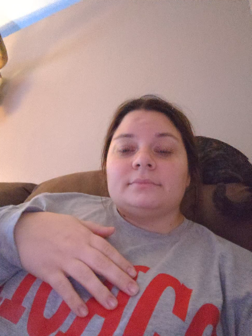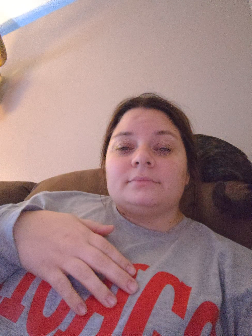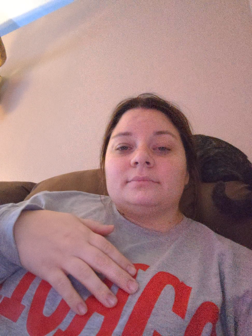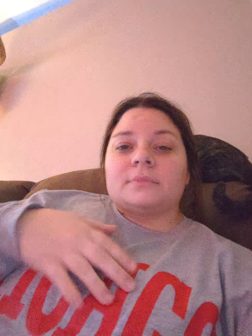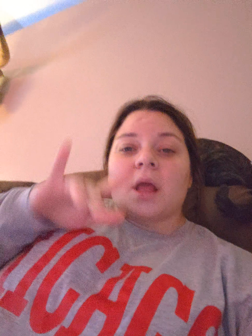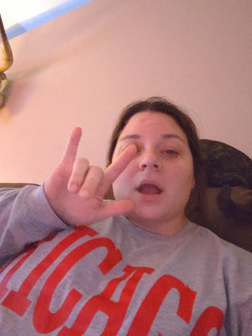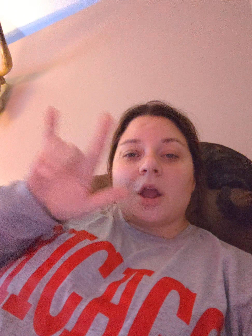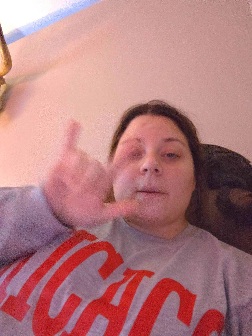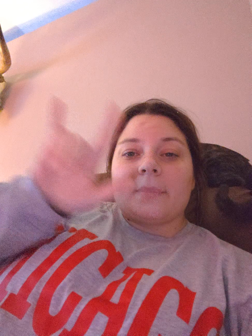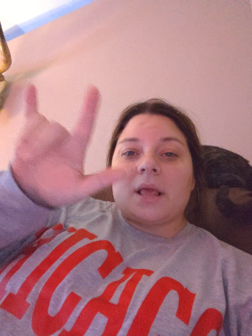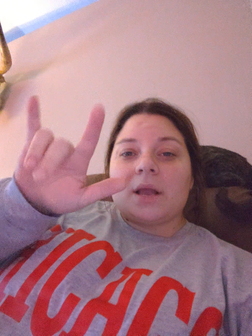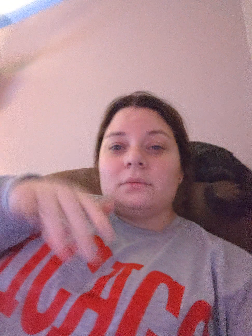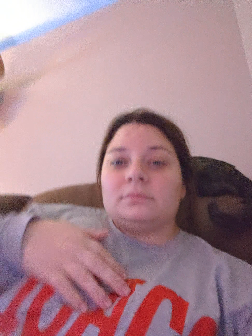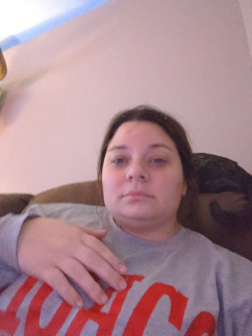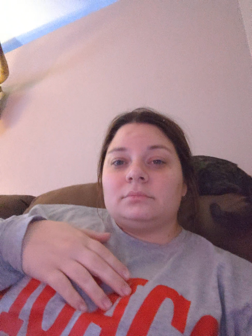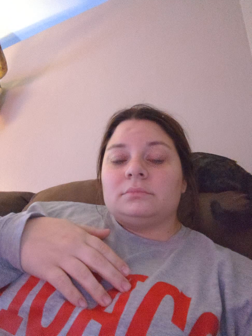airplane